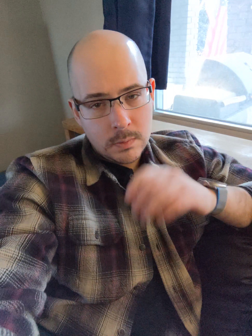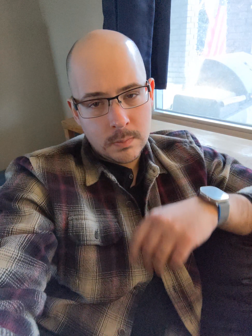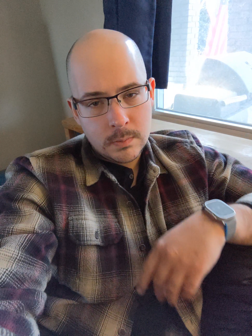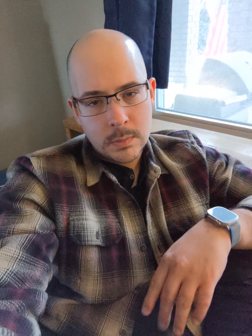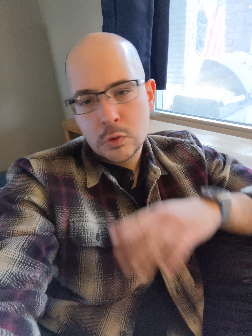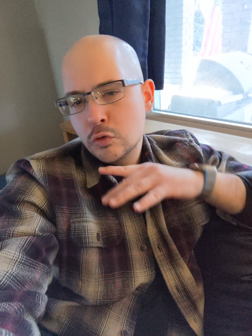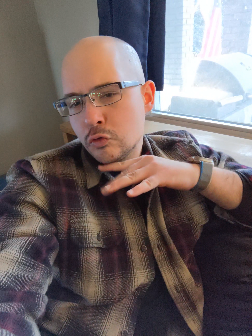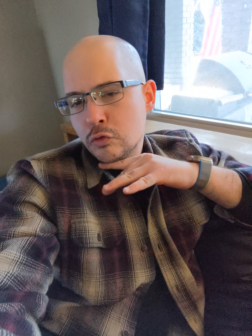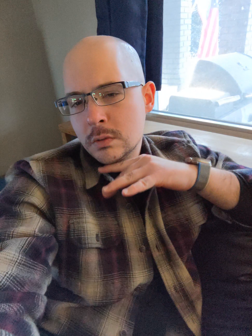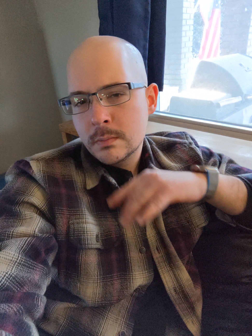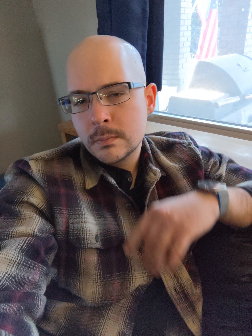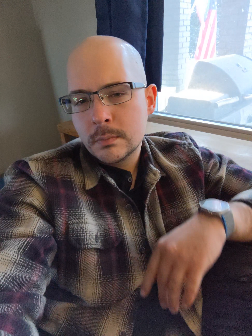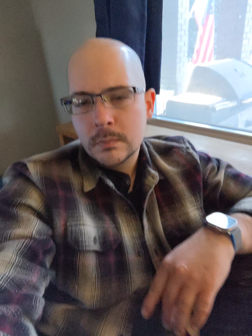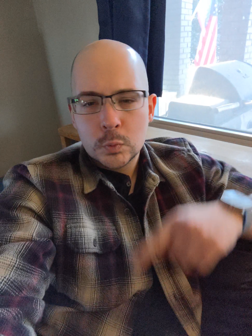dirty